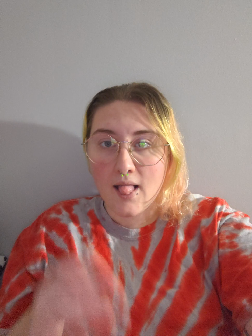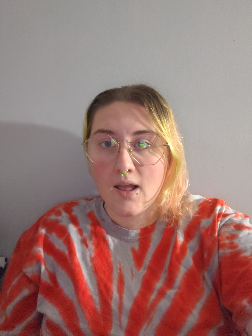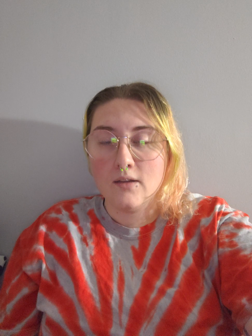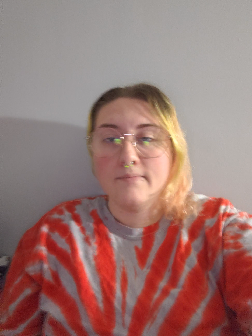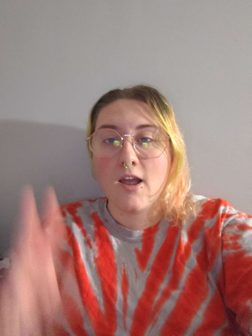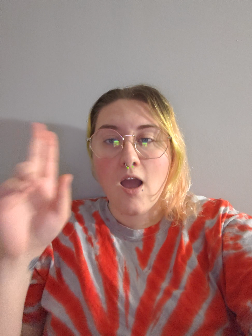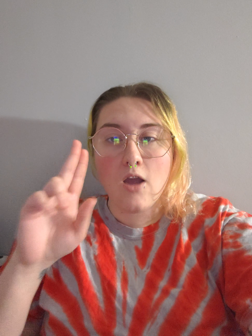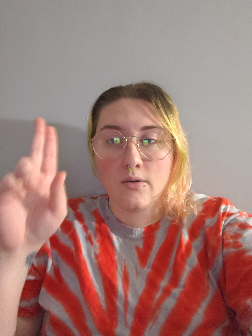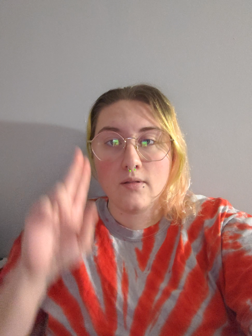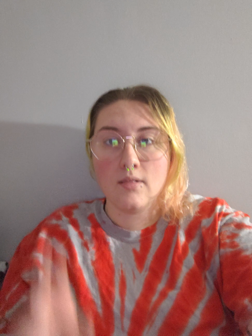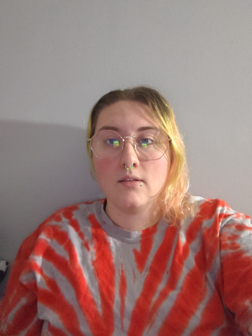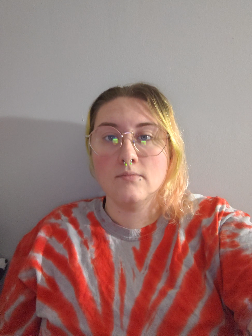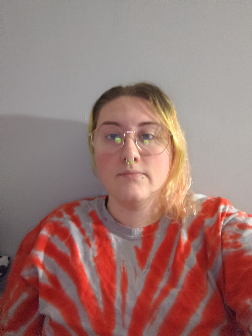uncle